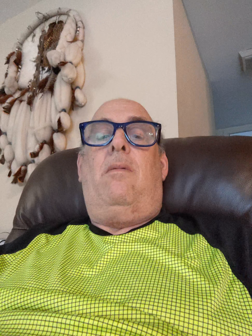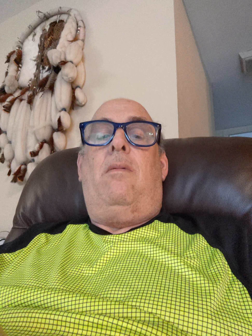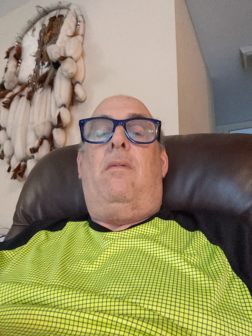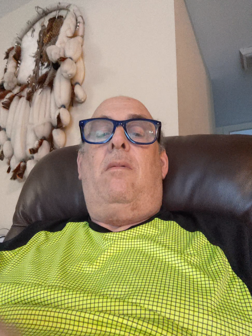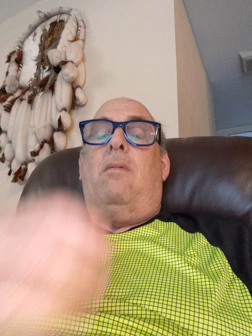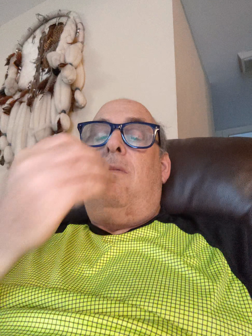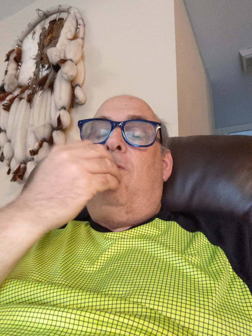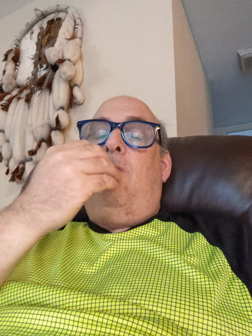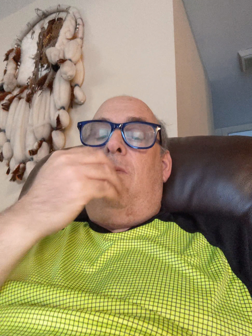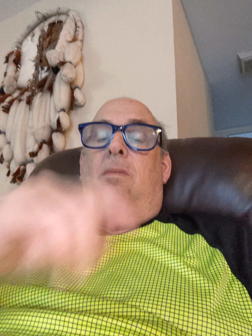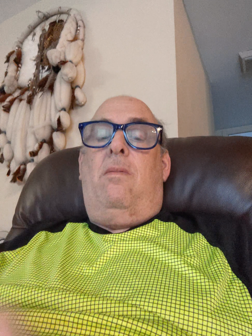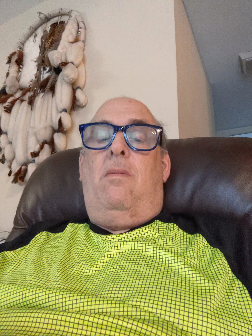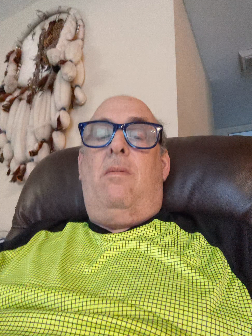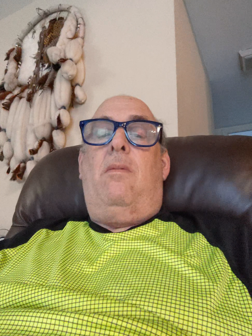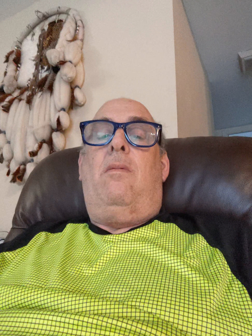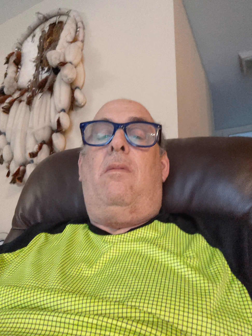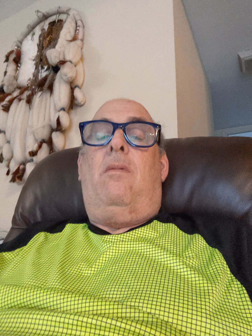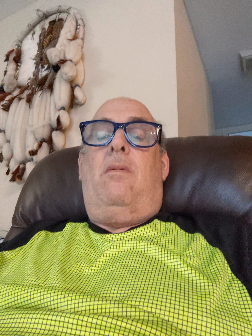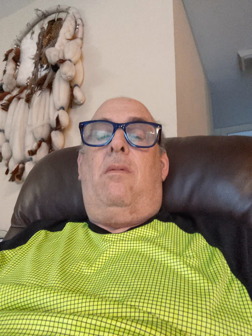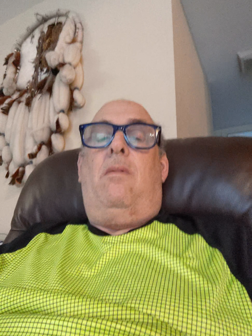food